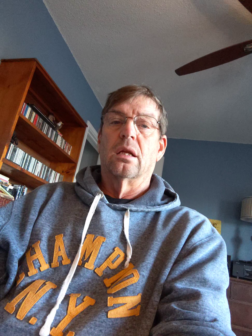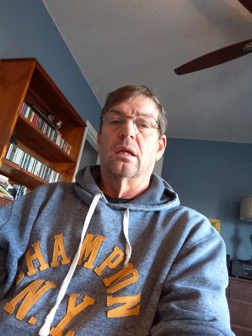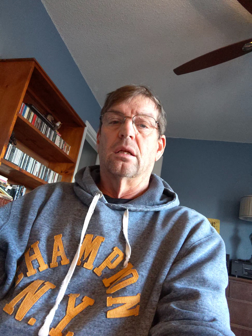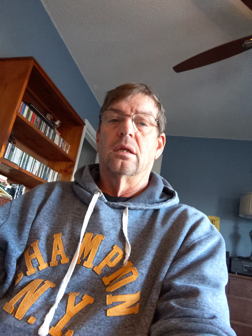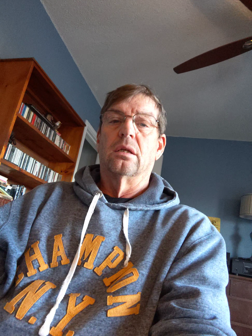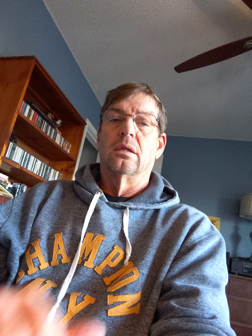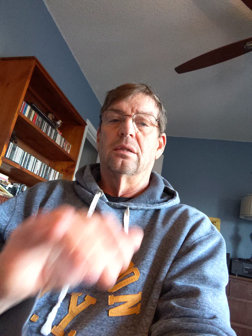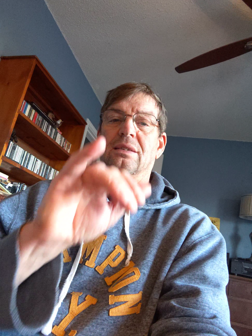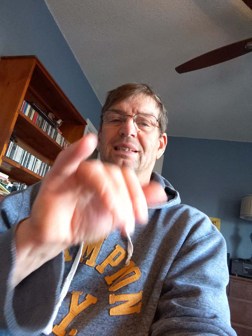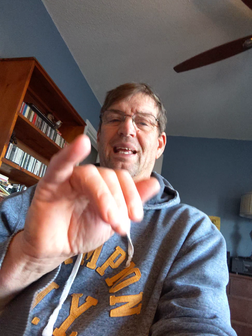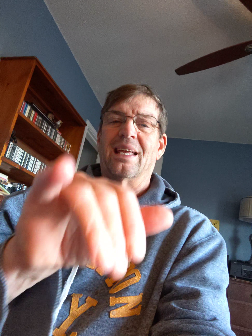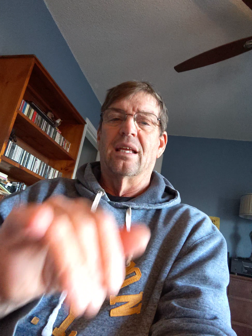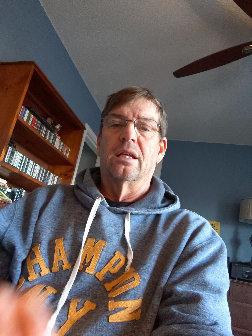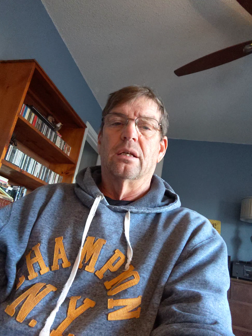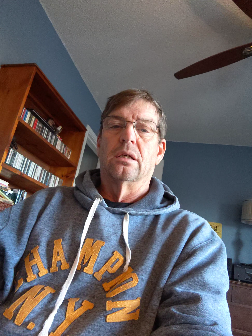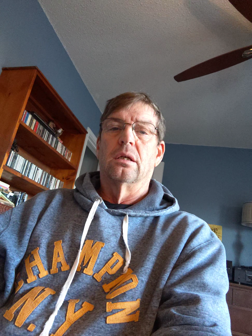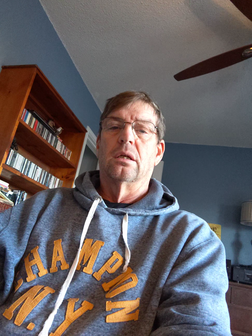stay